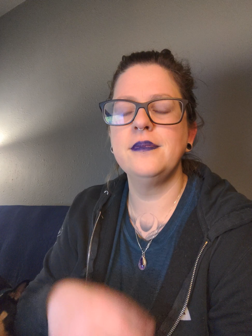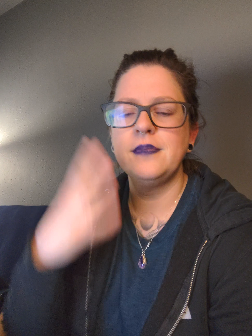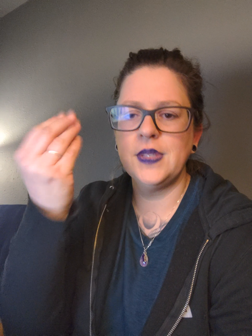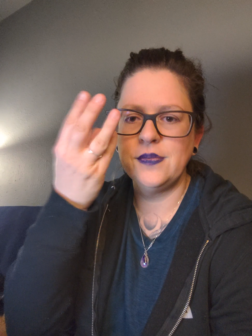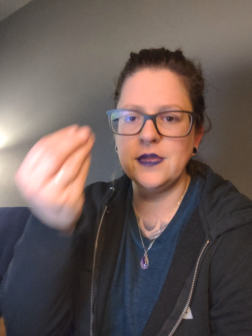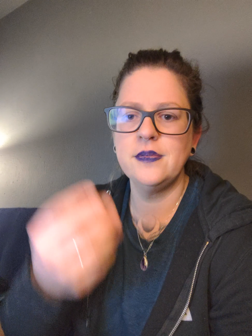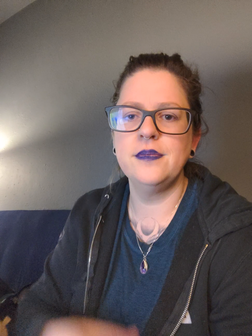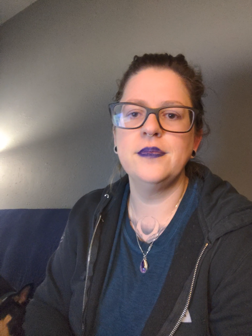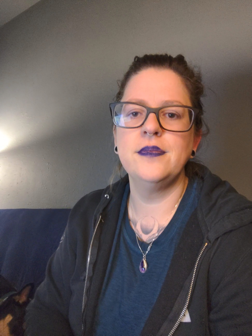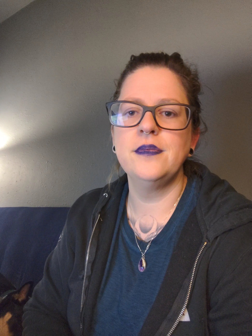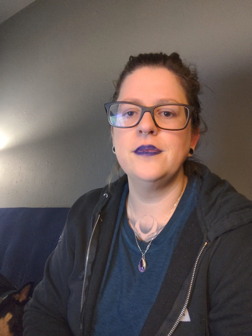outside